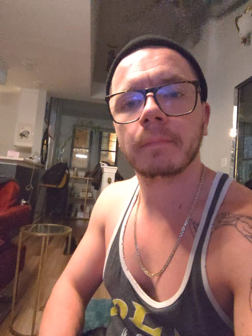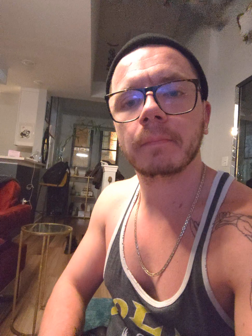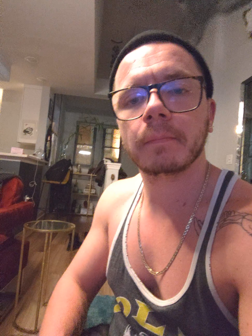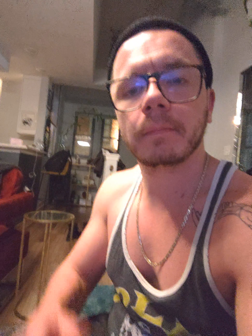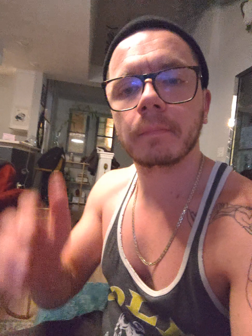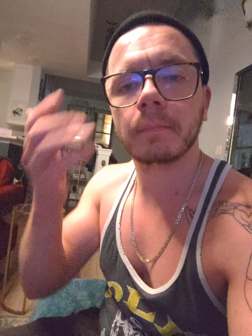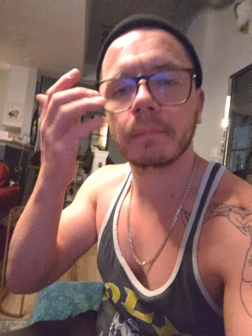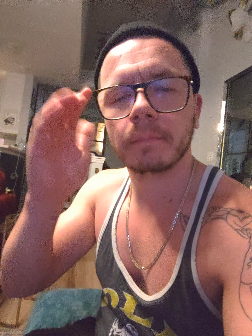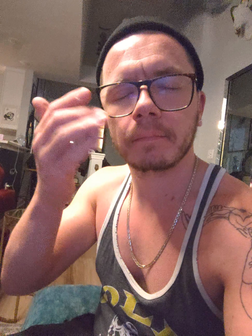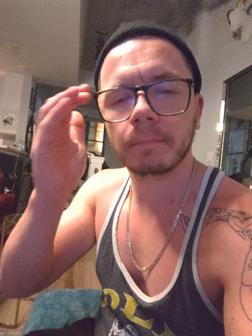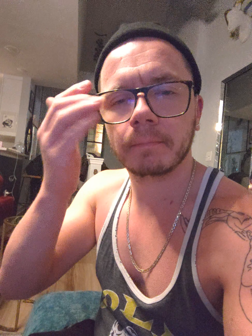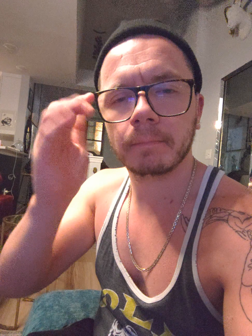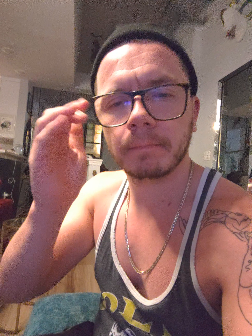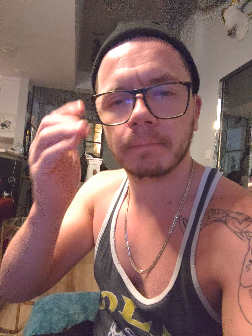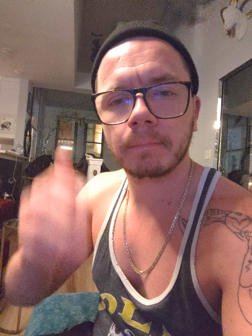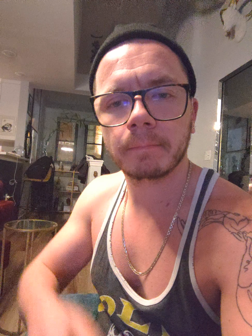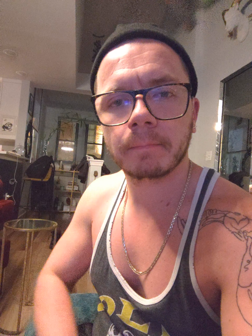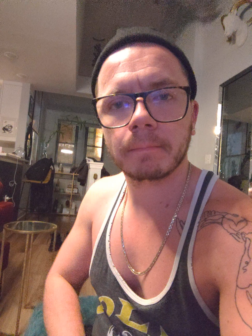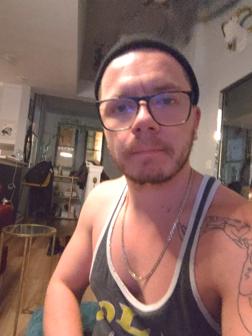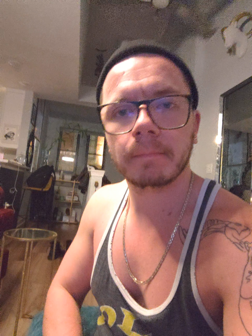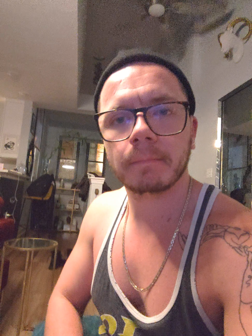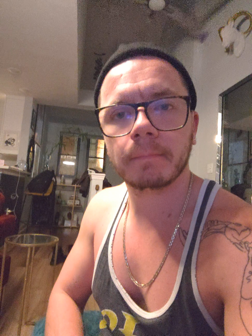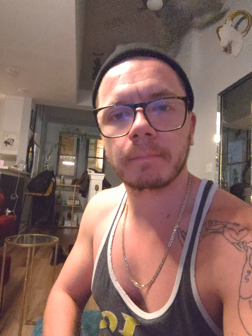sleepy